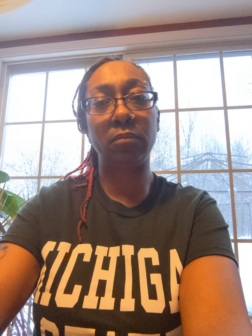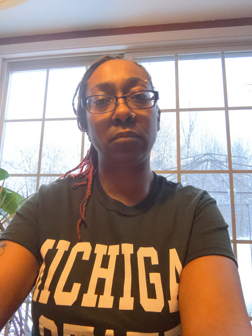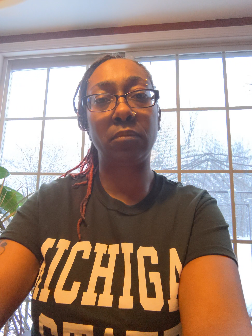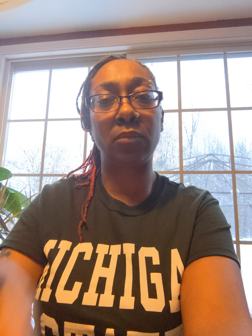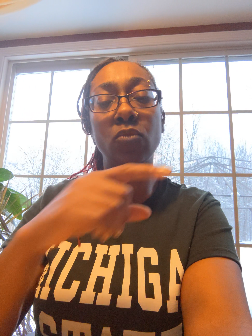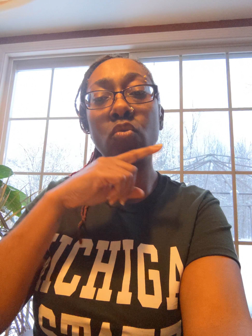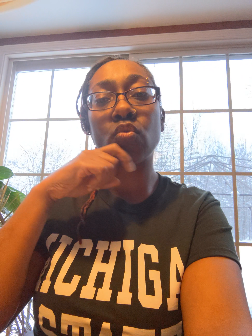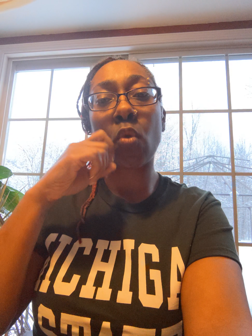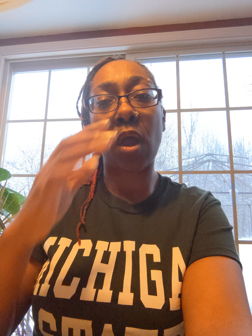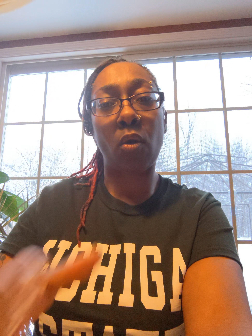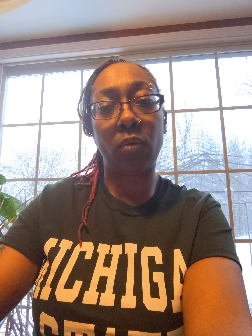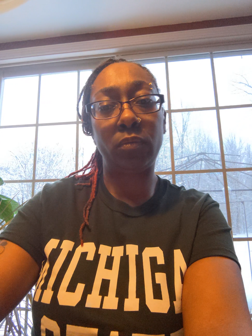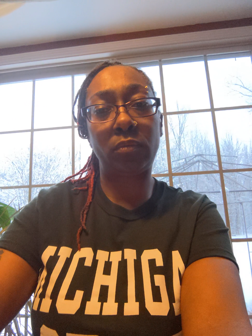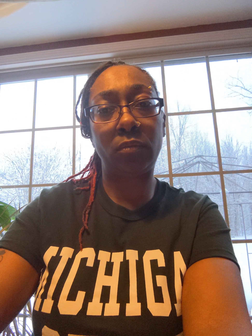dryer